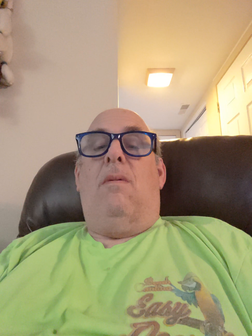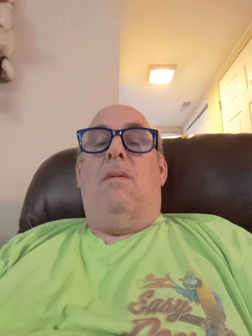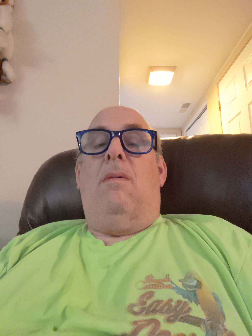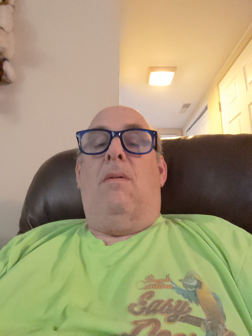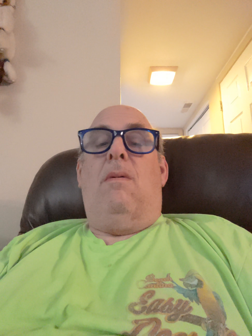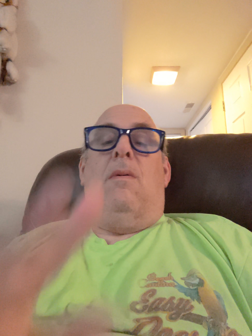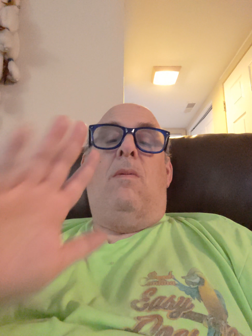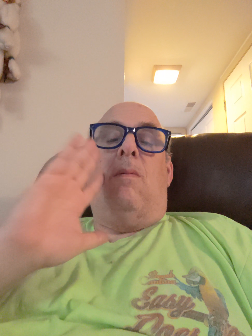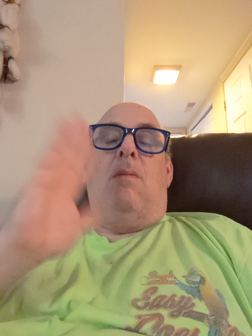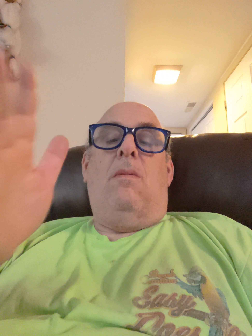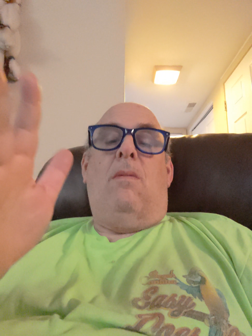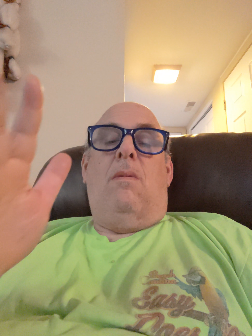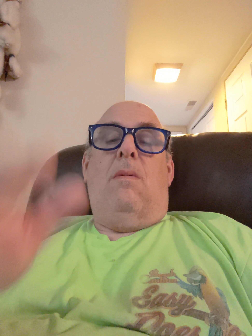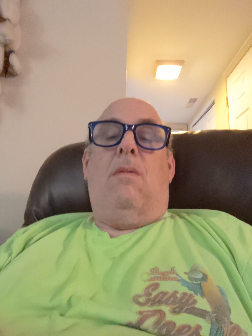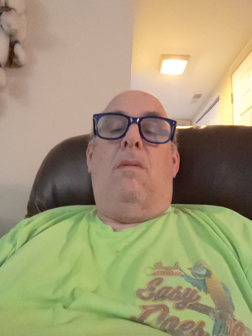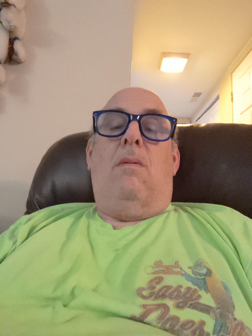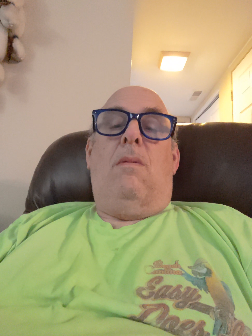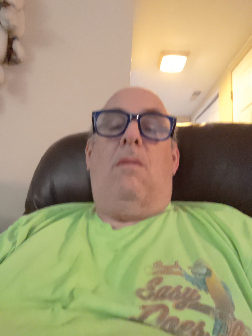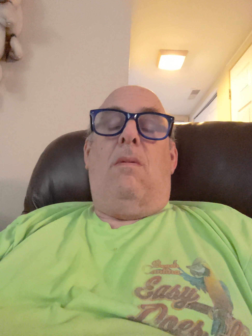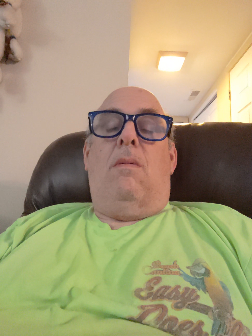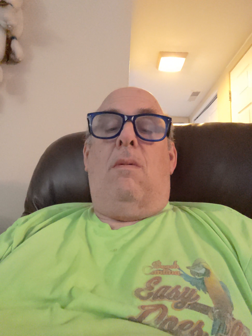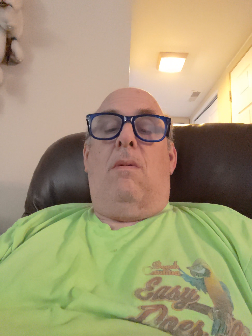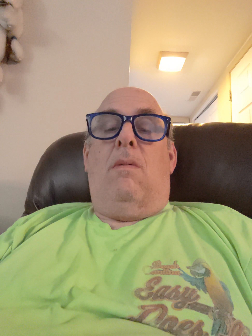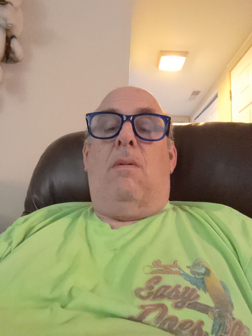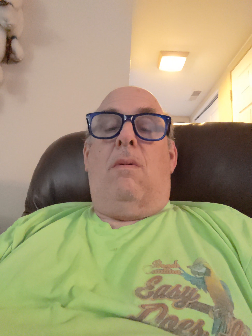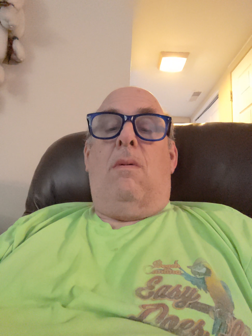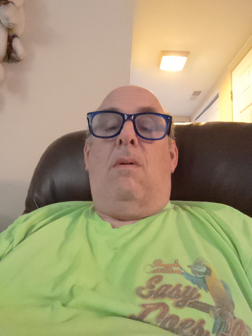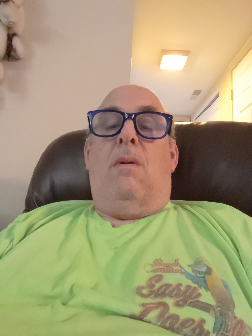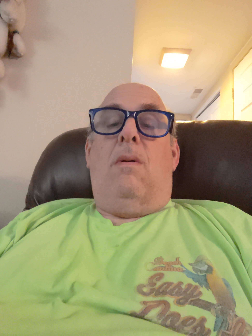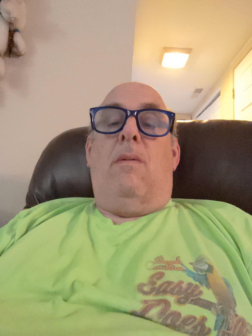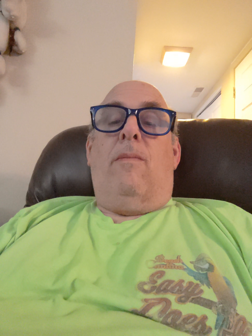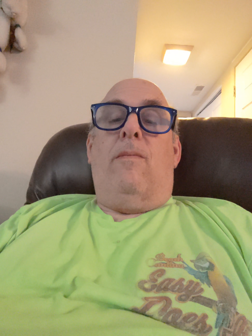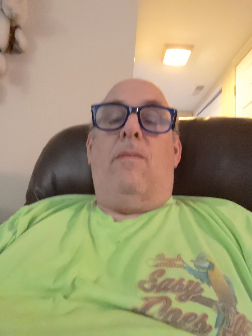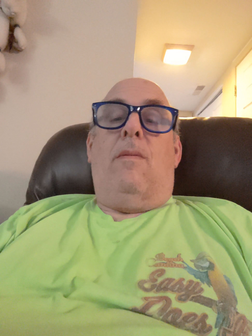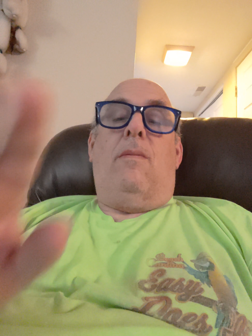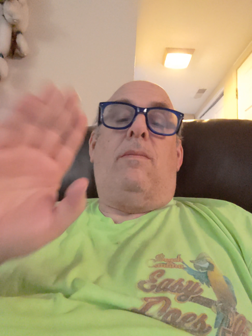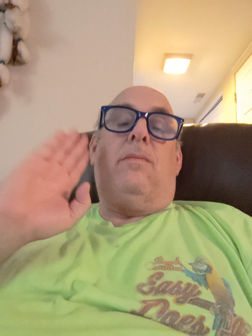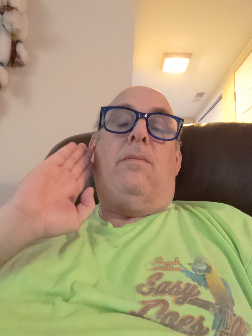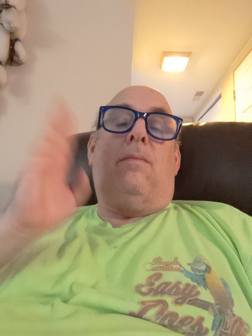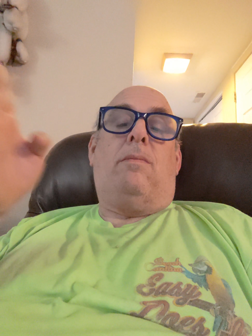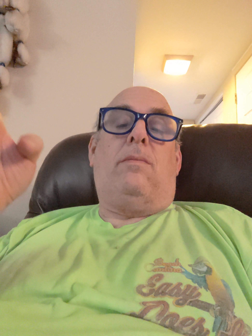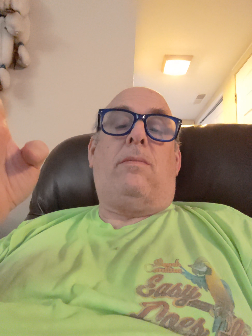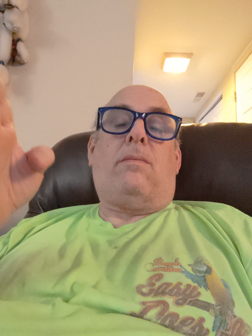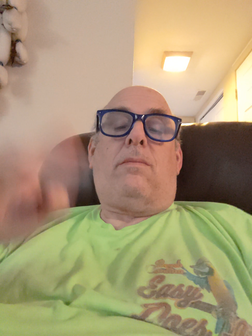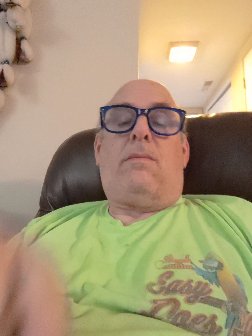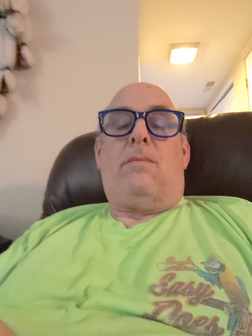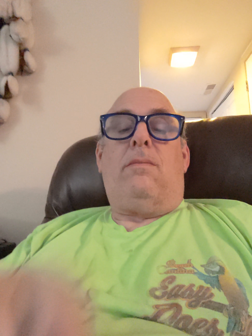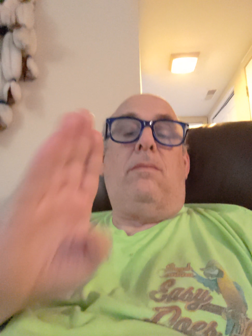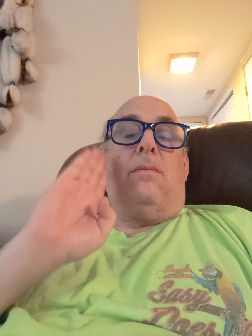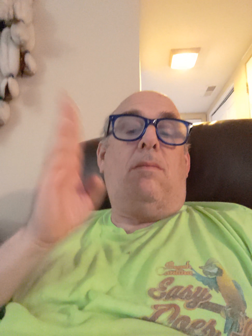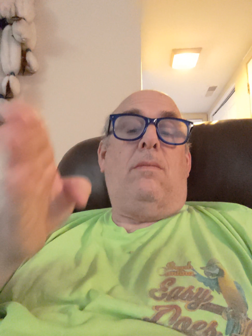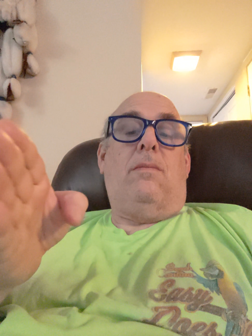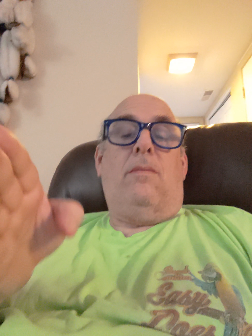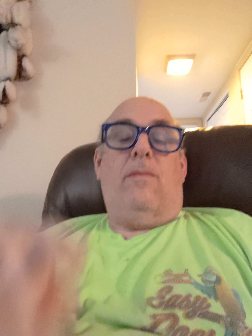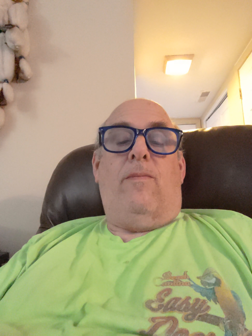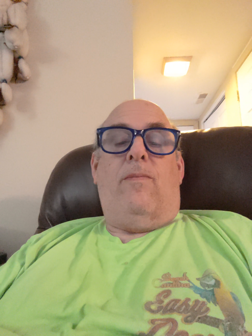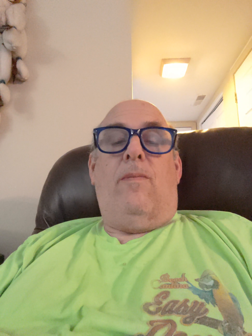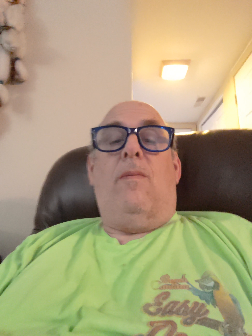will